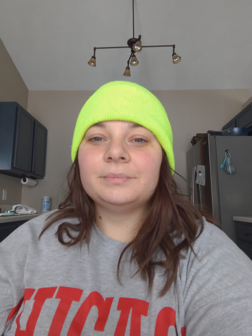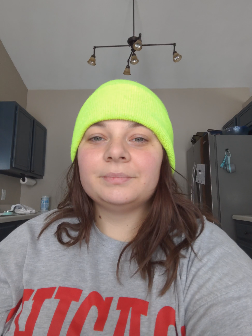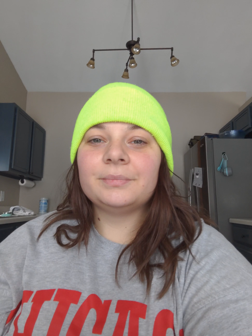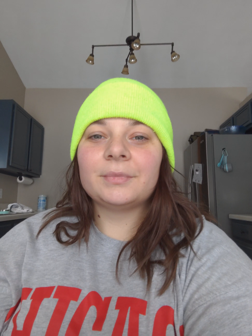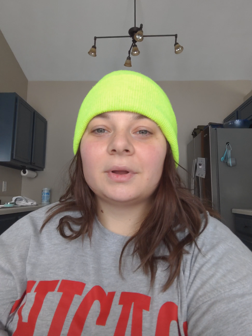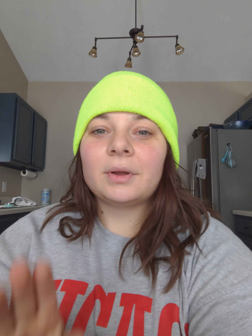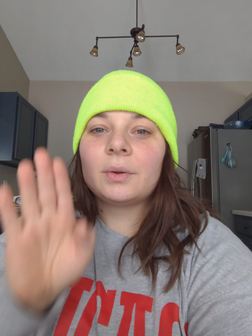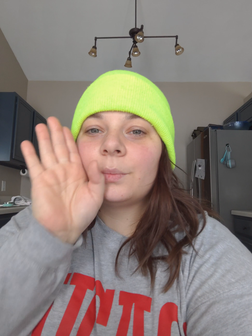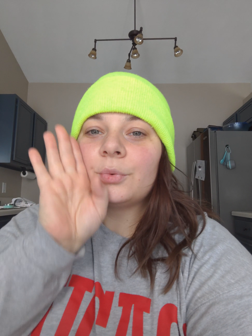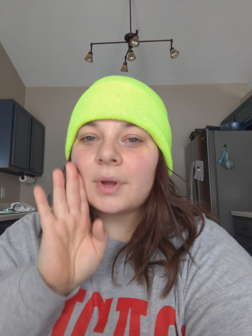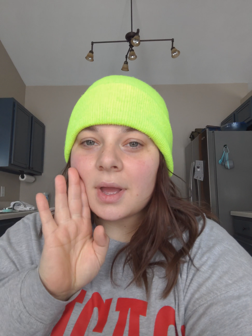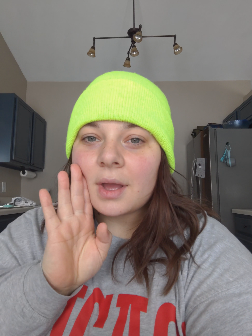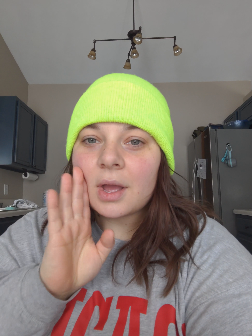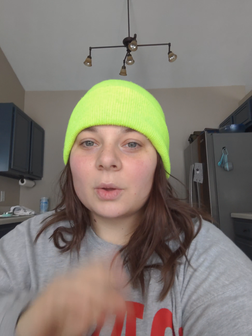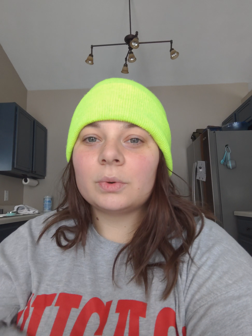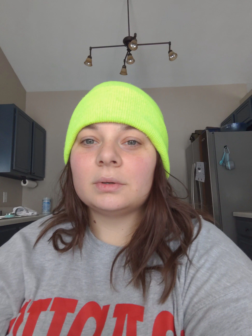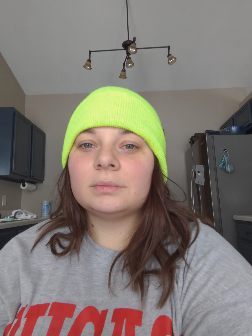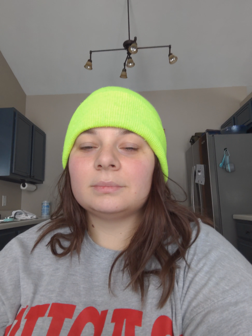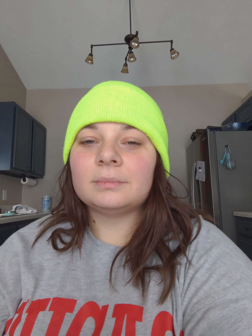brown